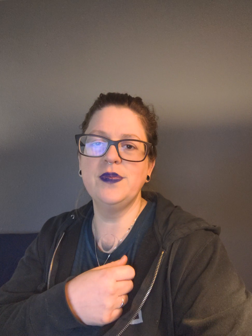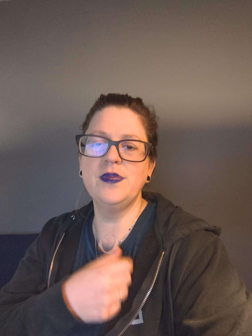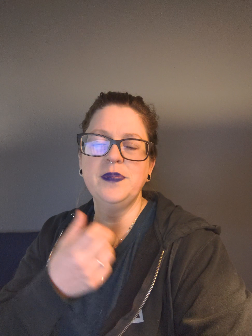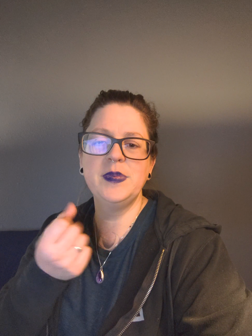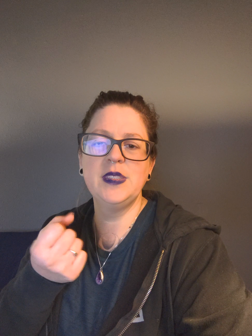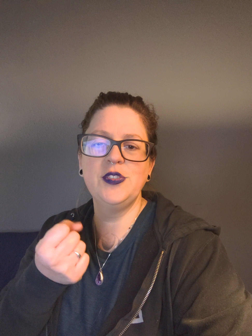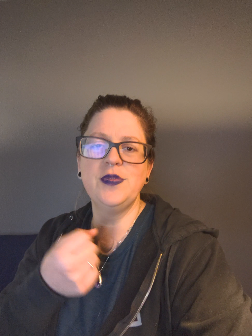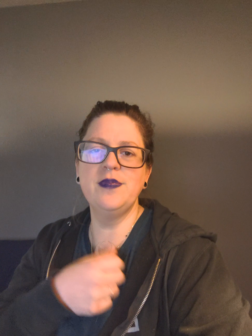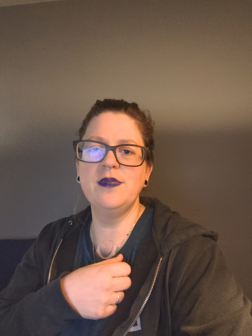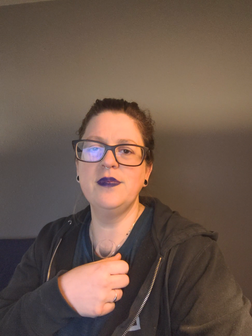milk